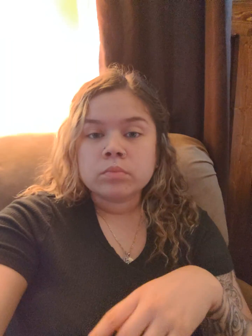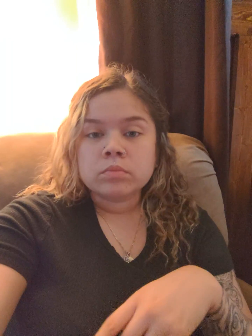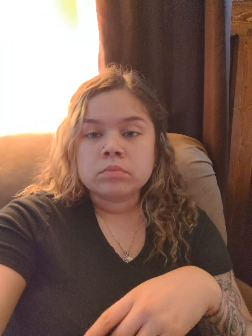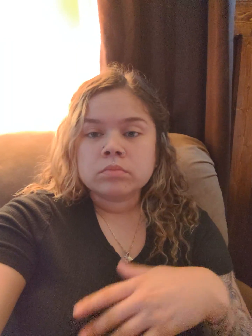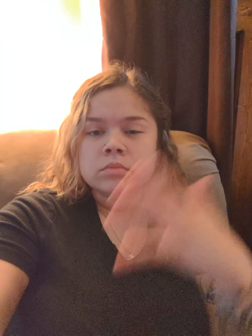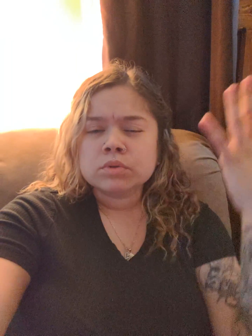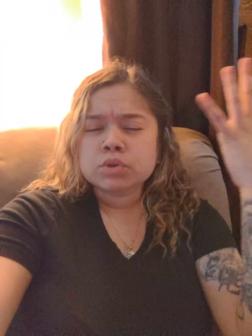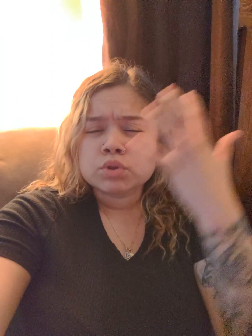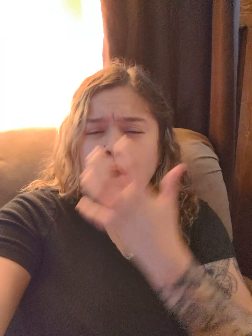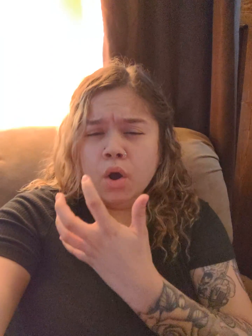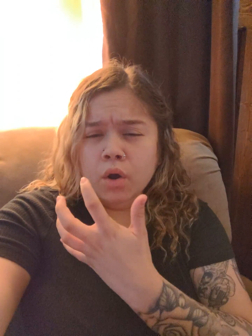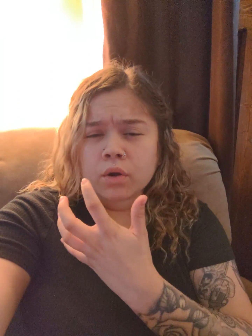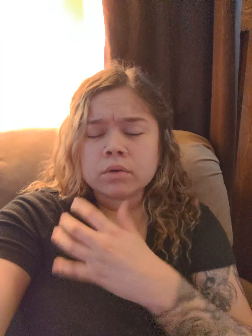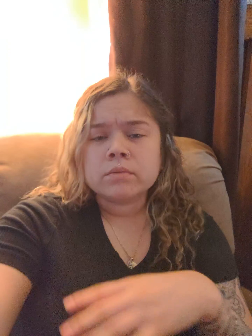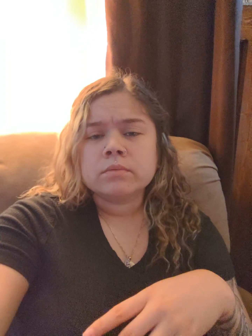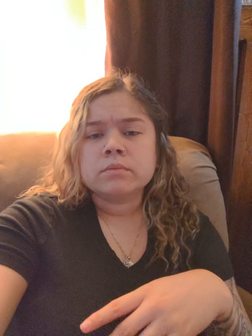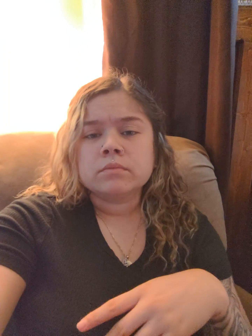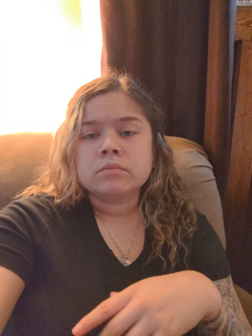dark